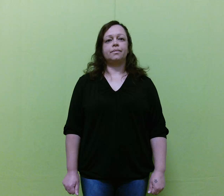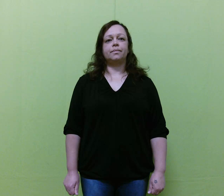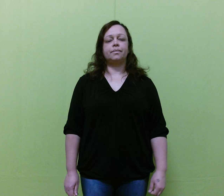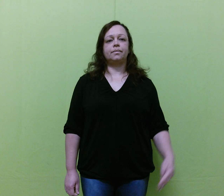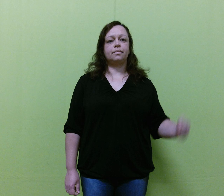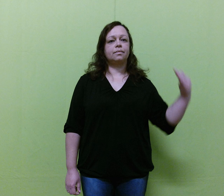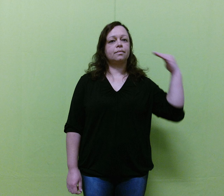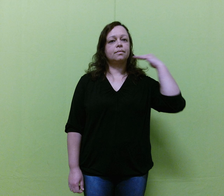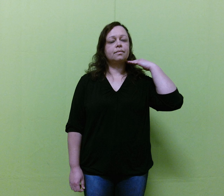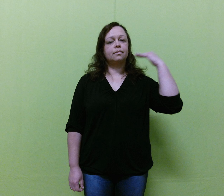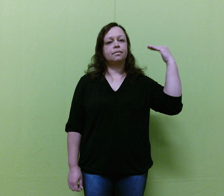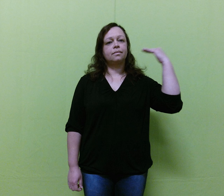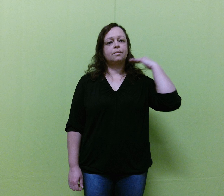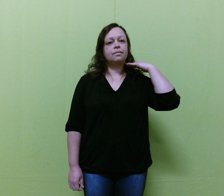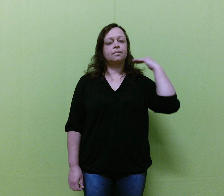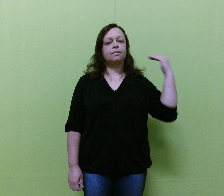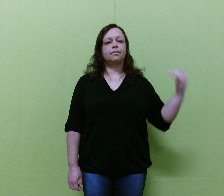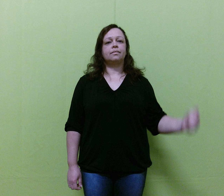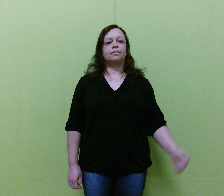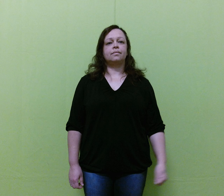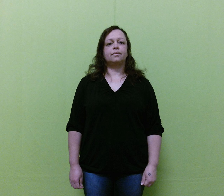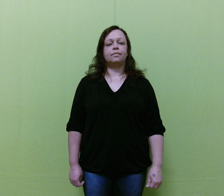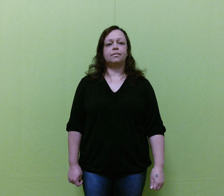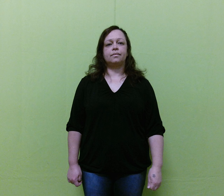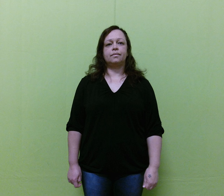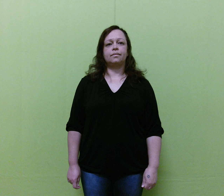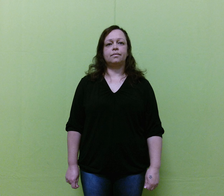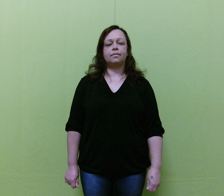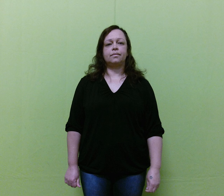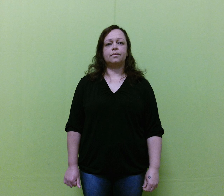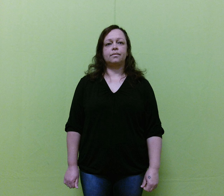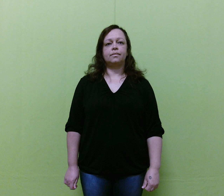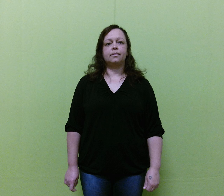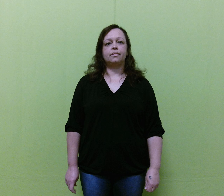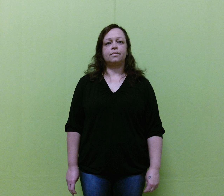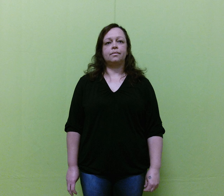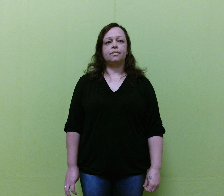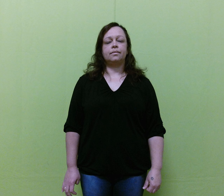banco